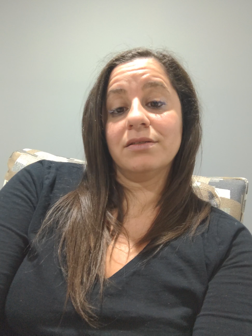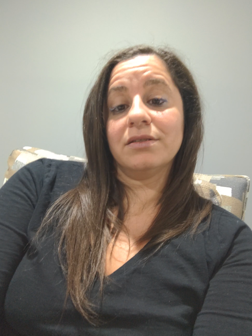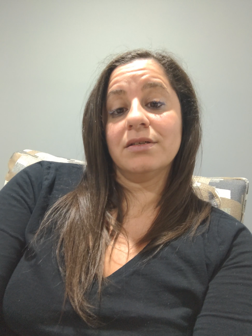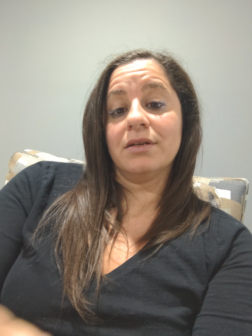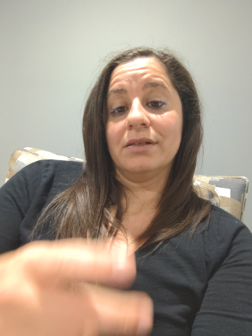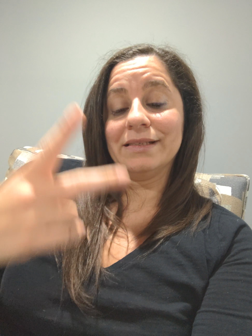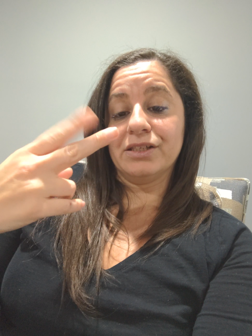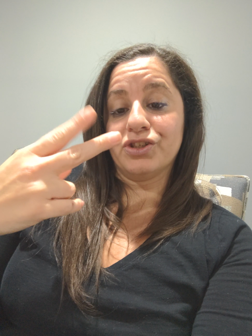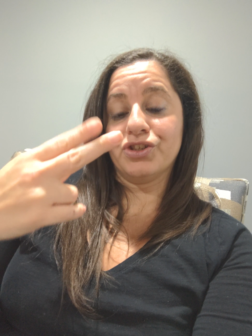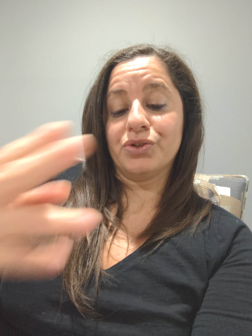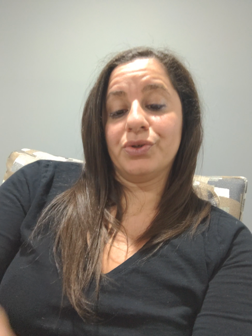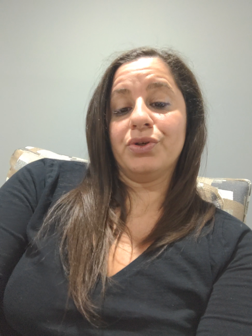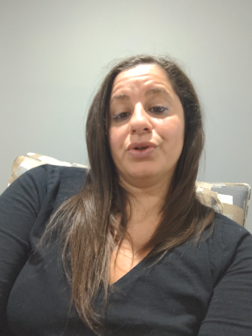scissors